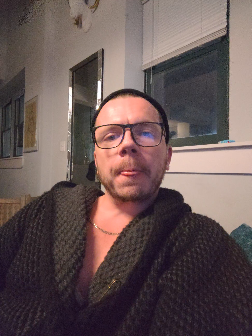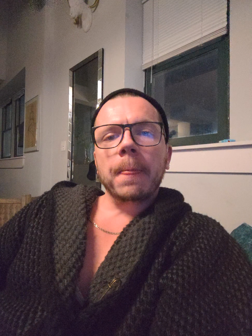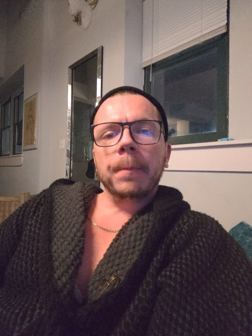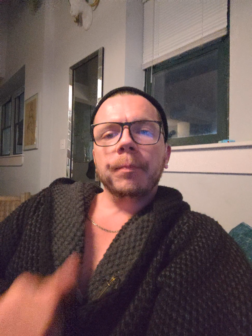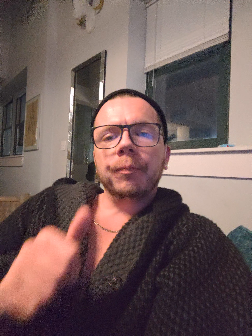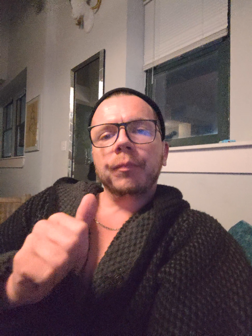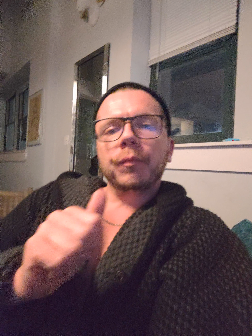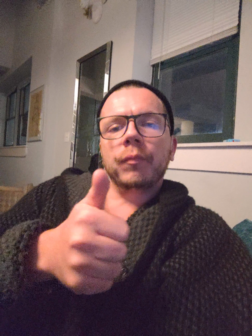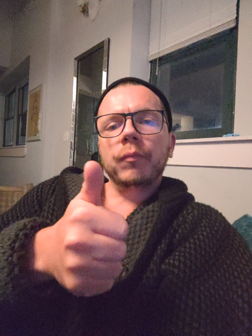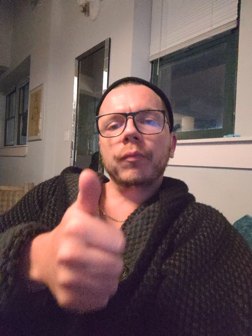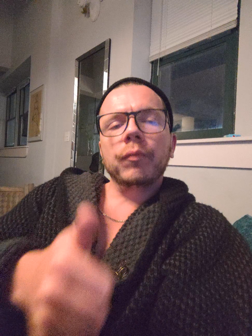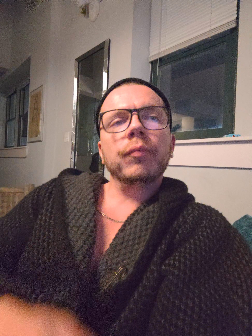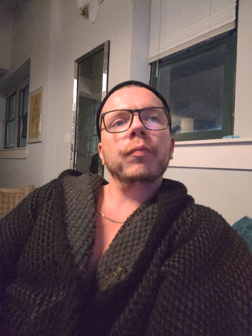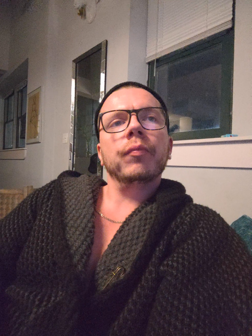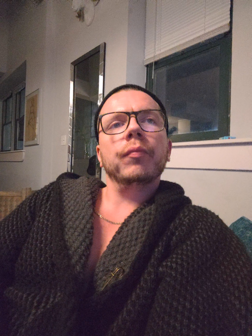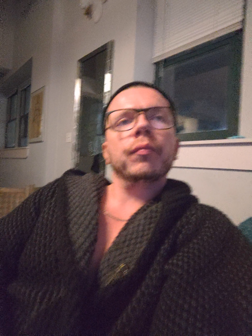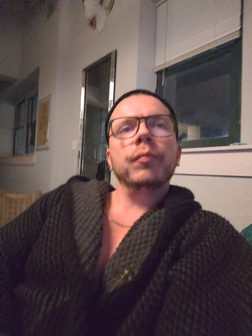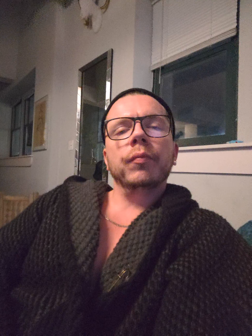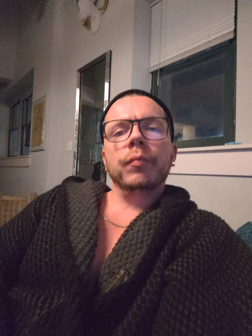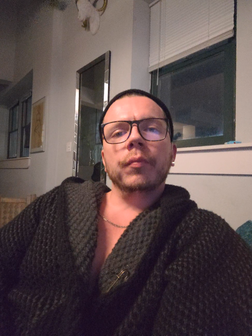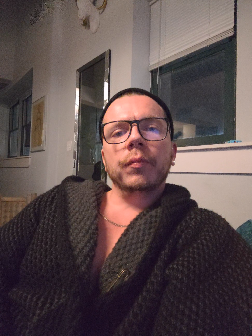yourself